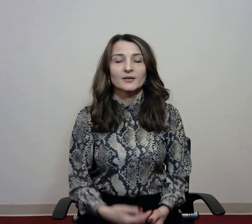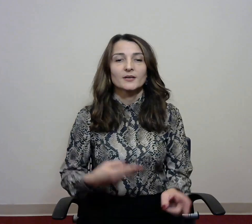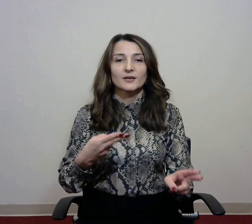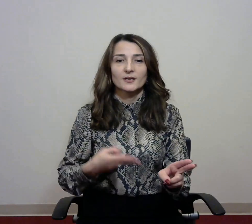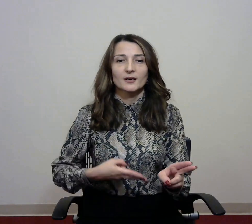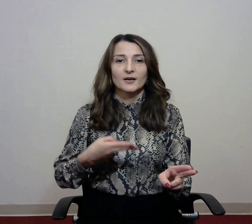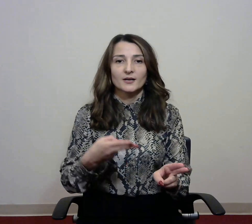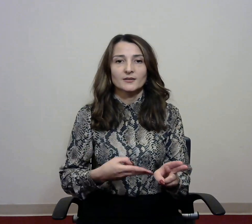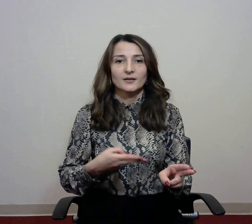qatar